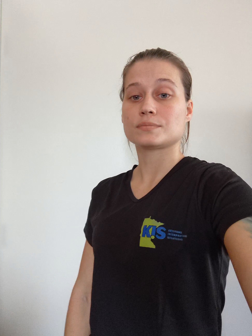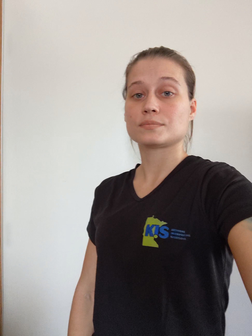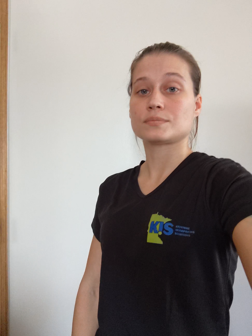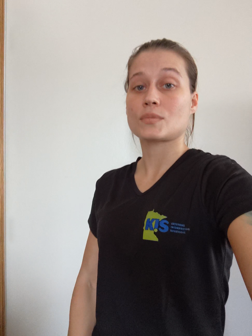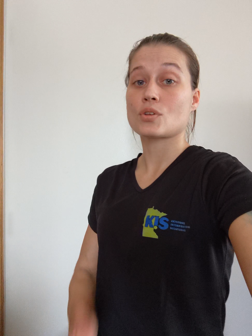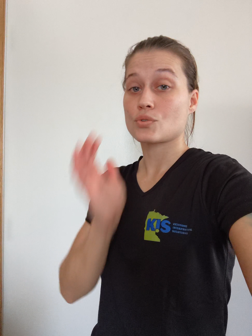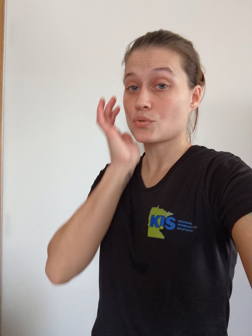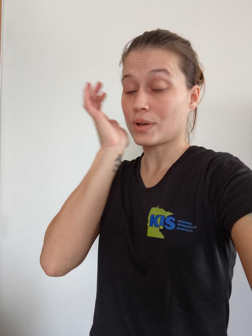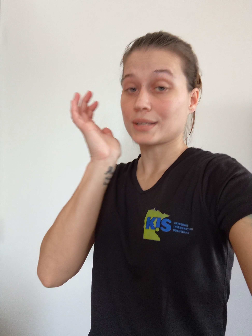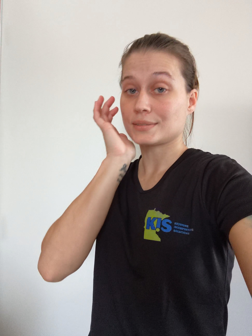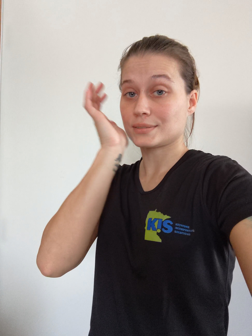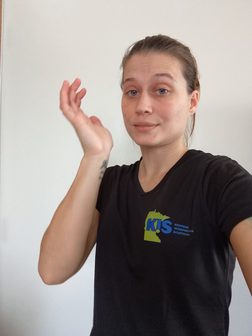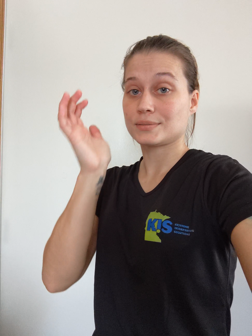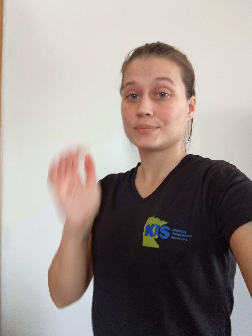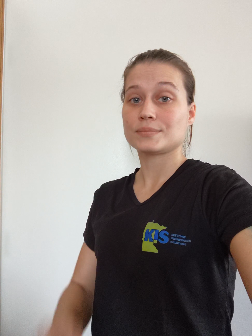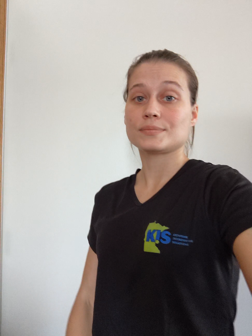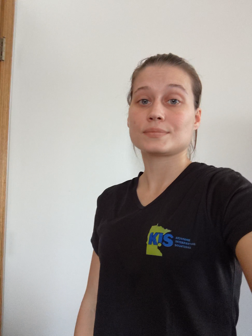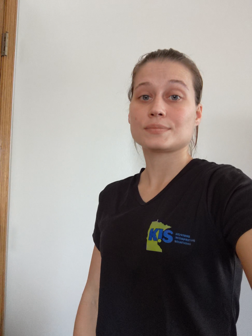grass